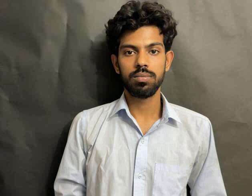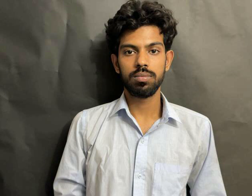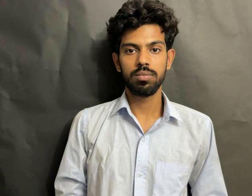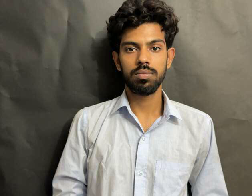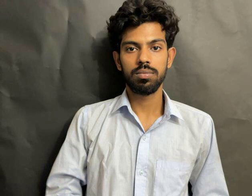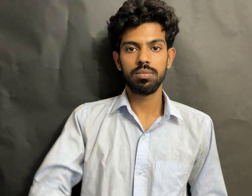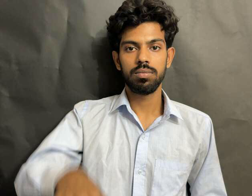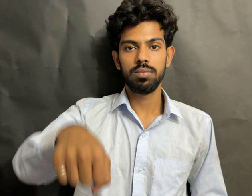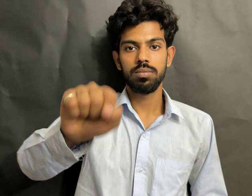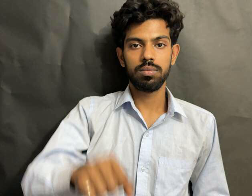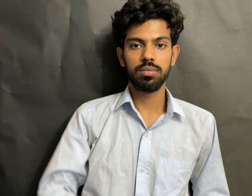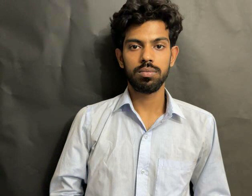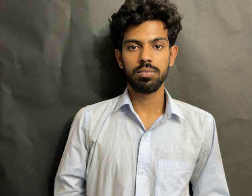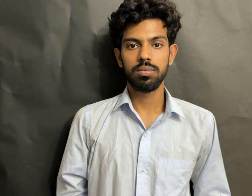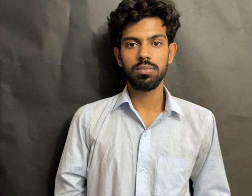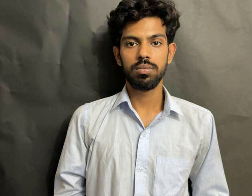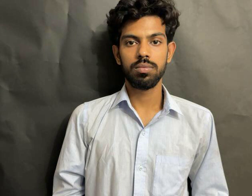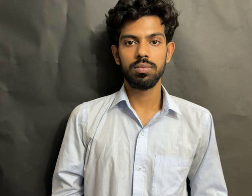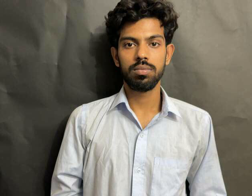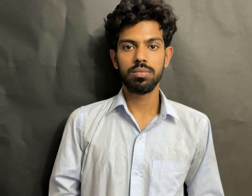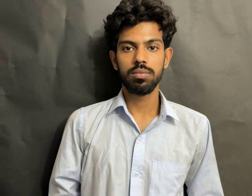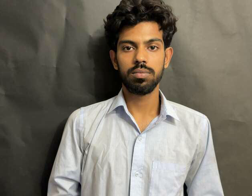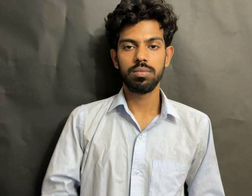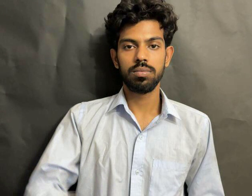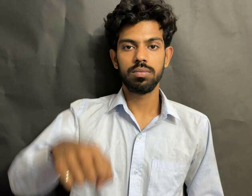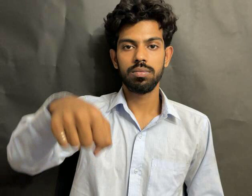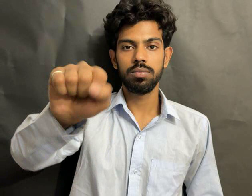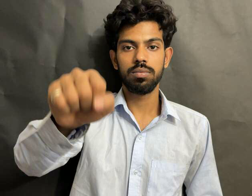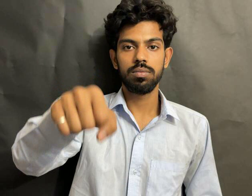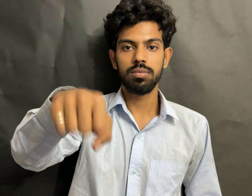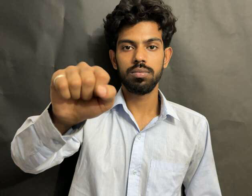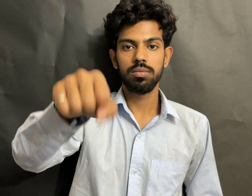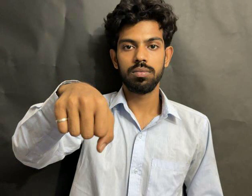yes